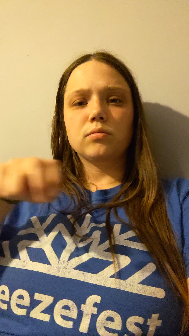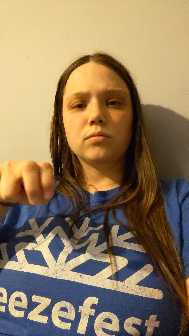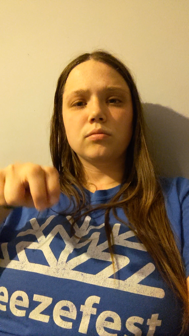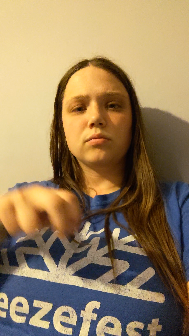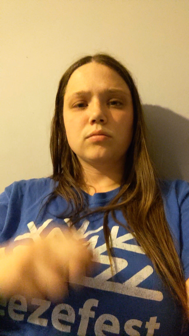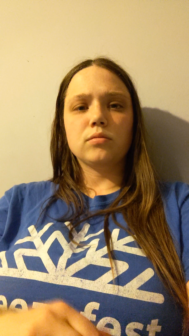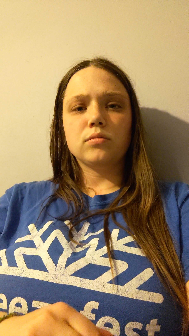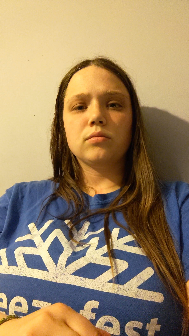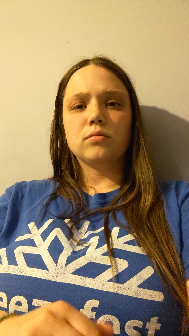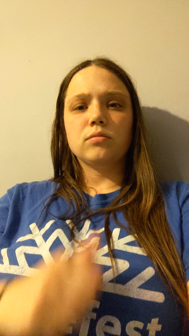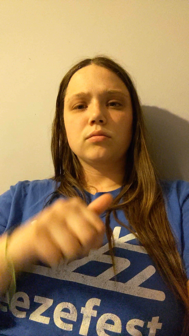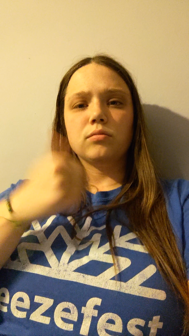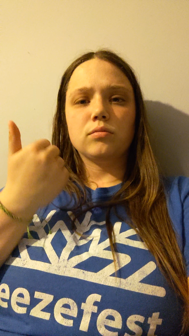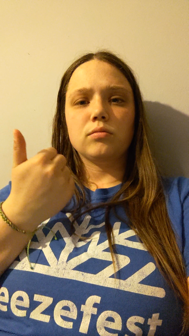other